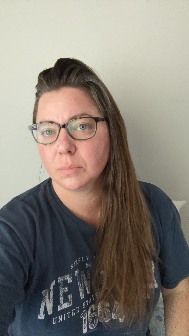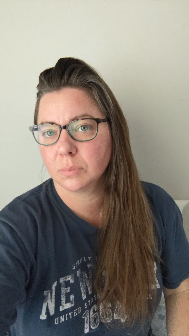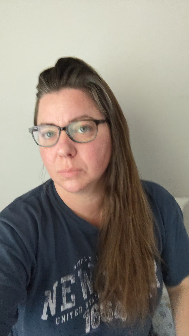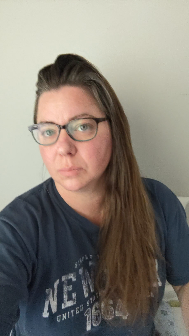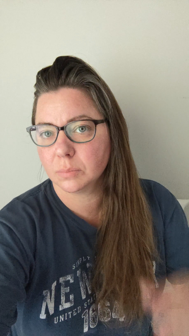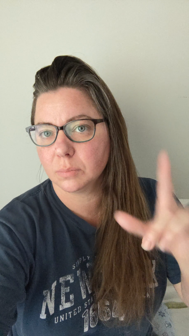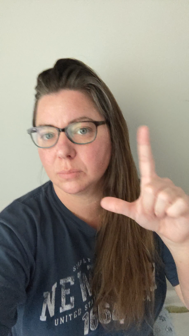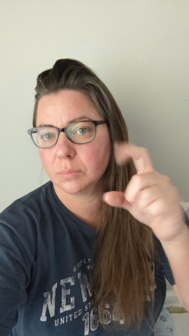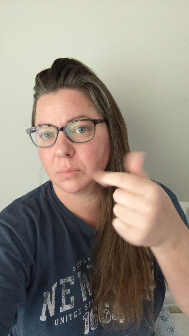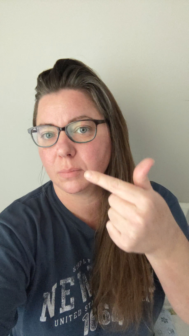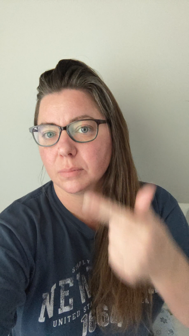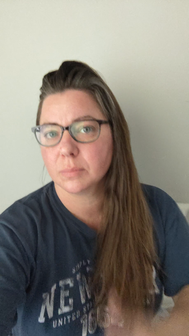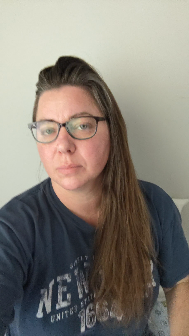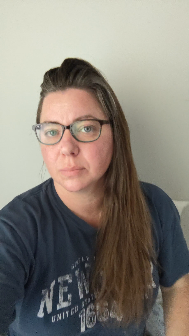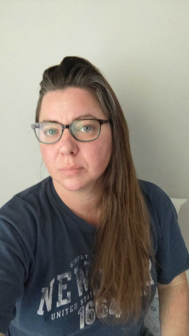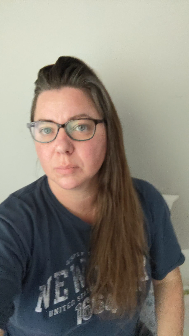leg